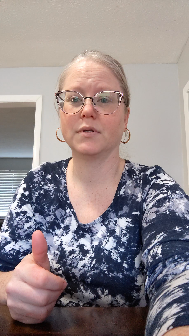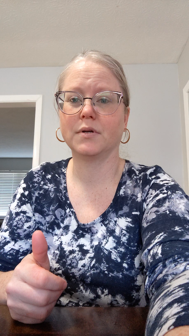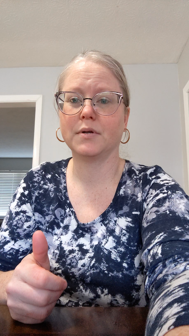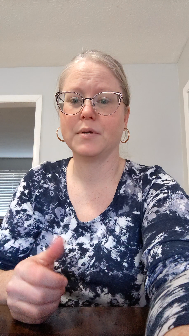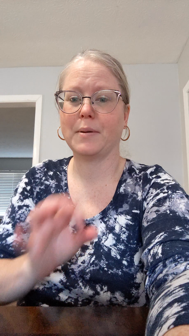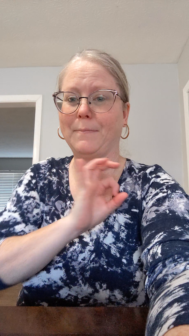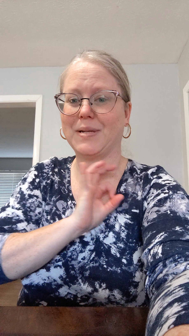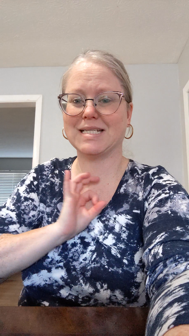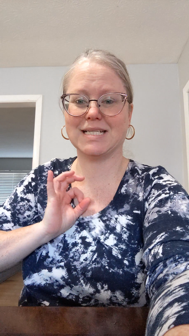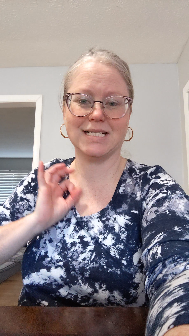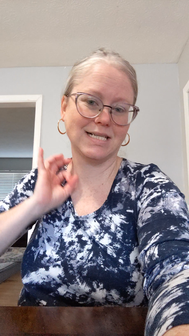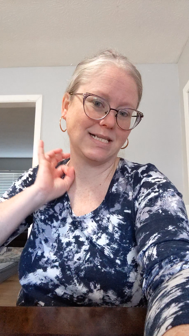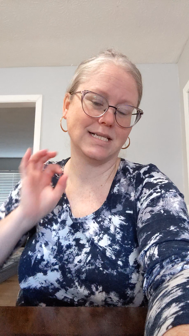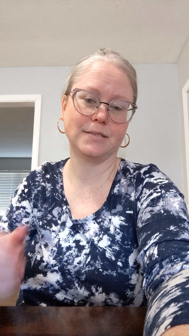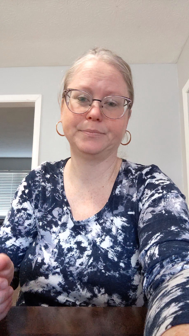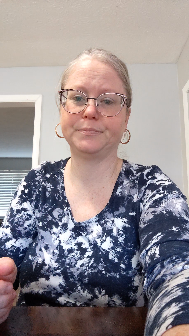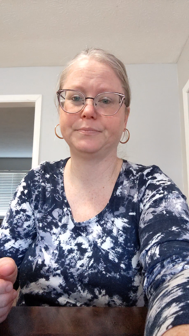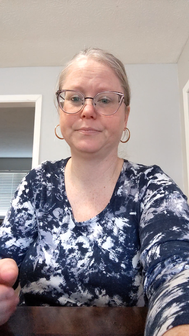beads